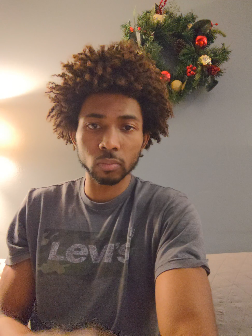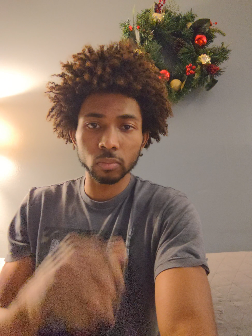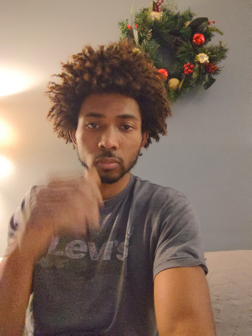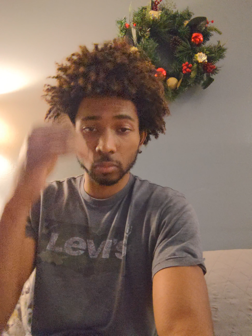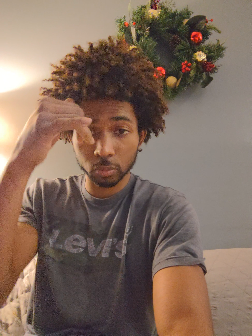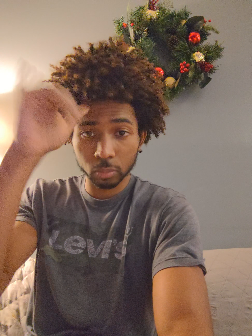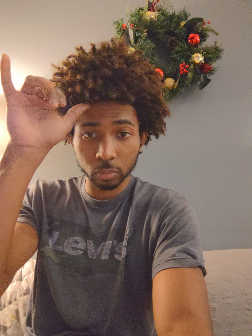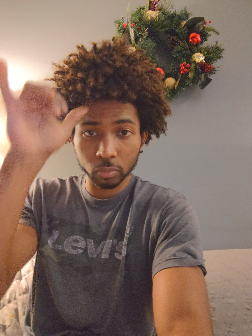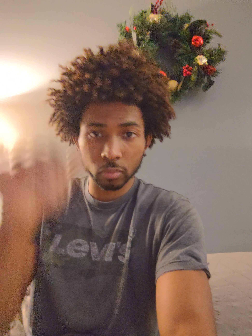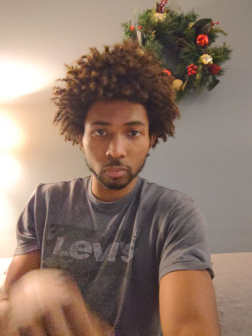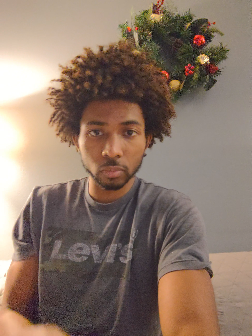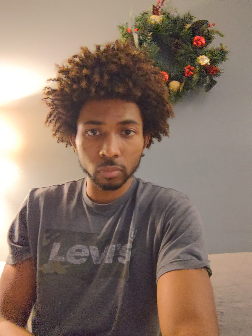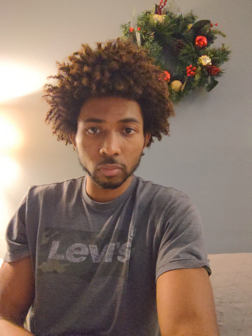cow